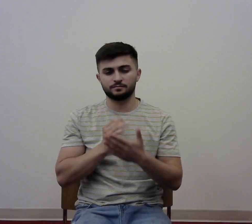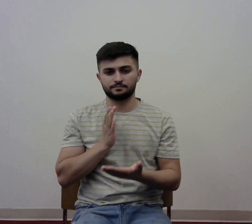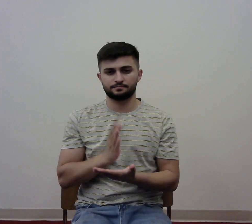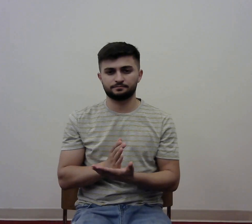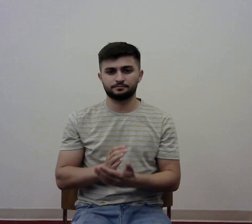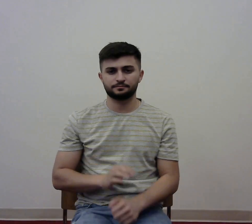var